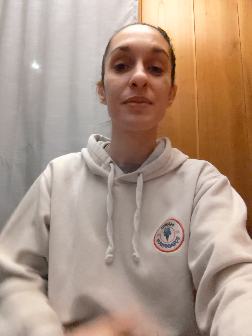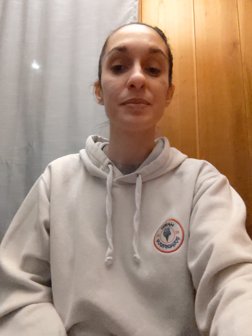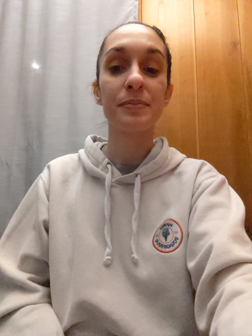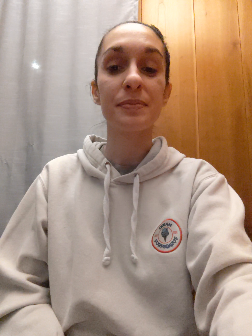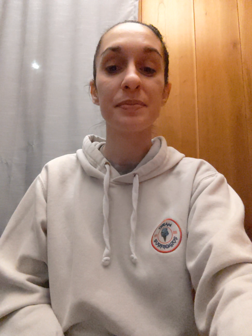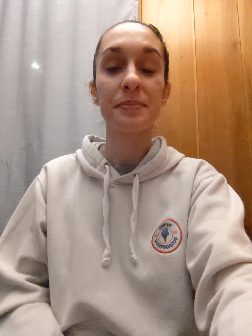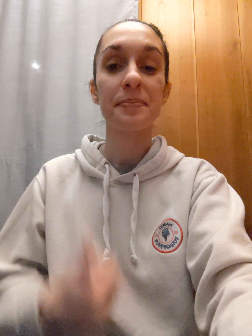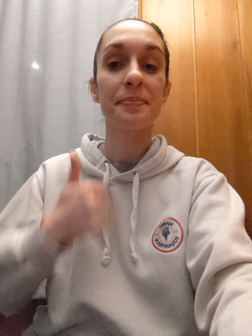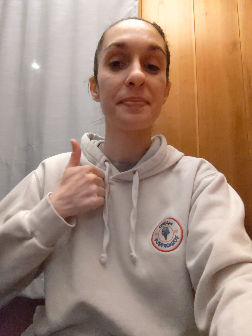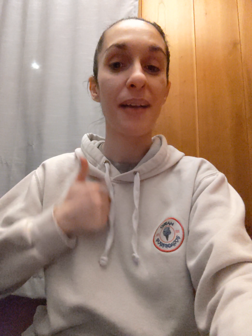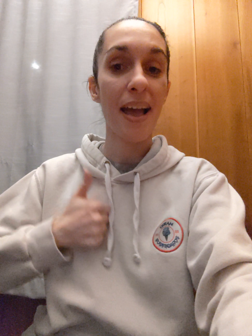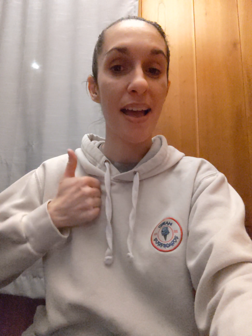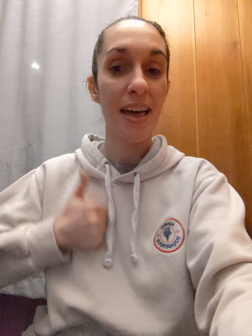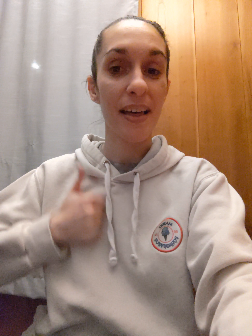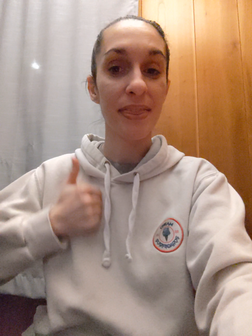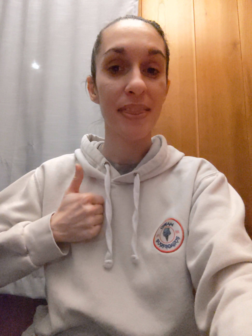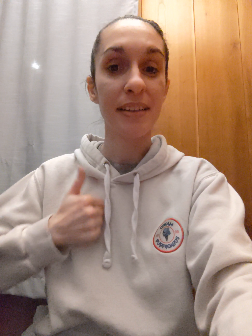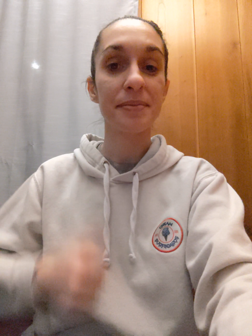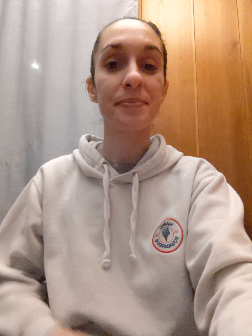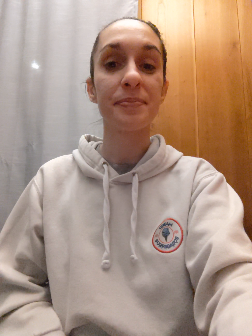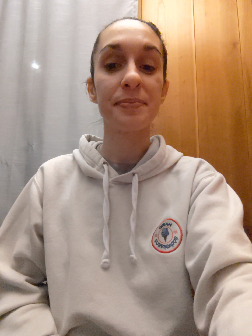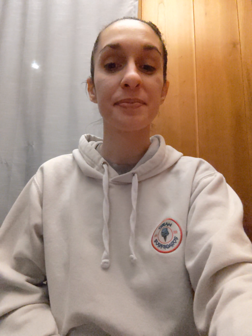bath